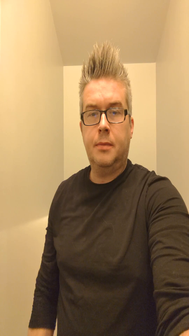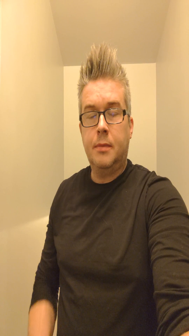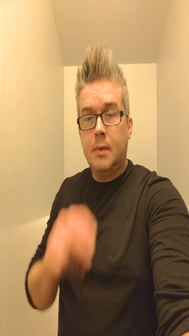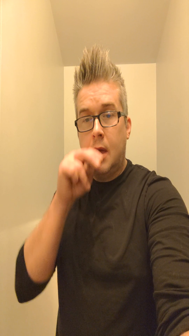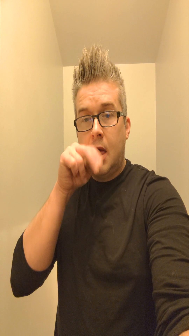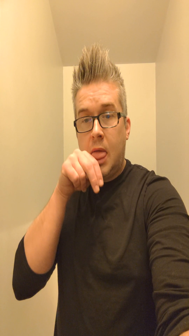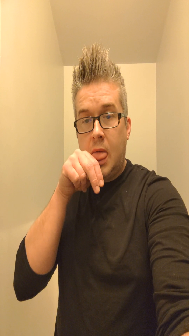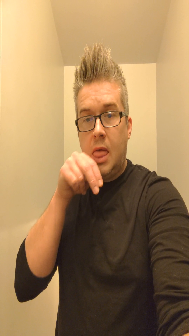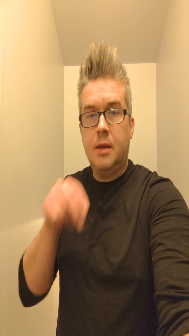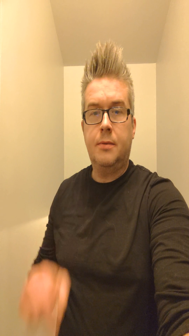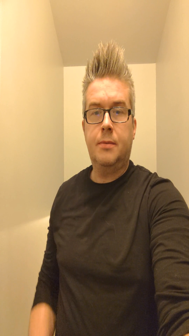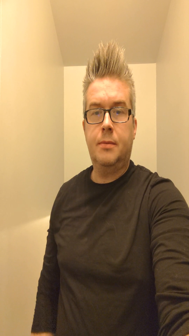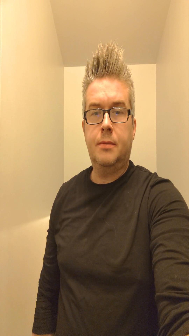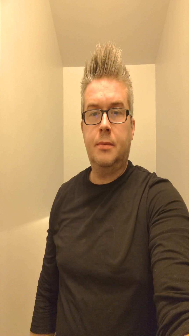tongue